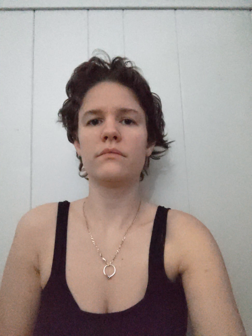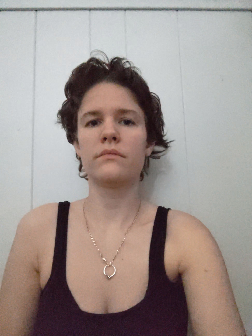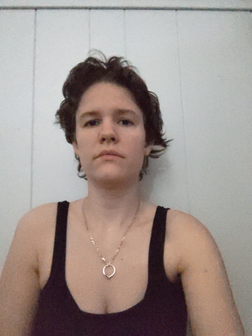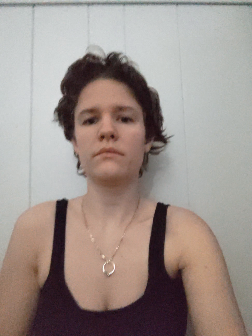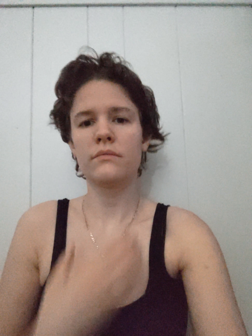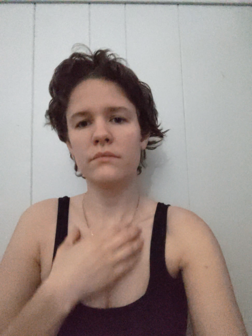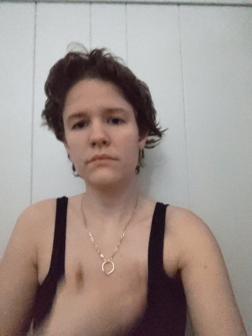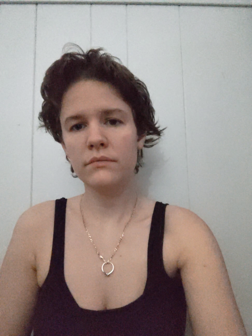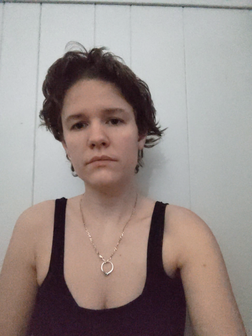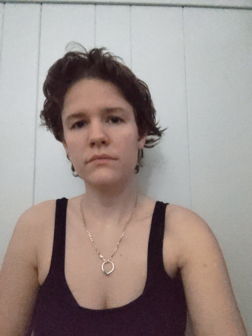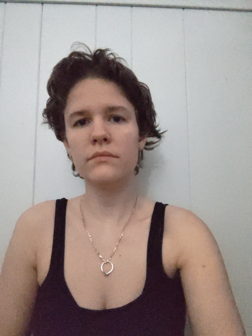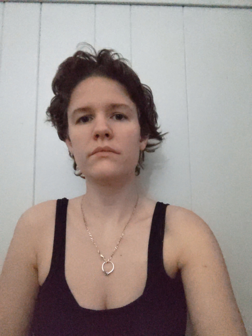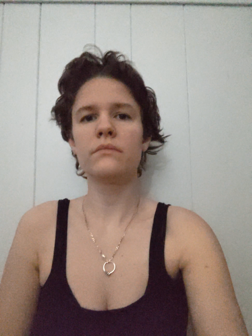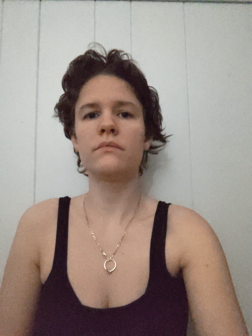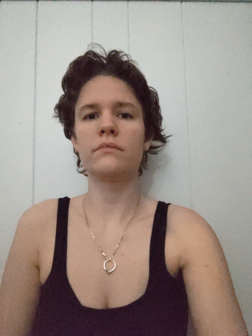hungry